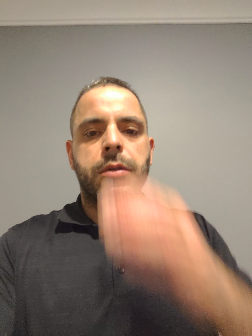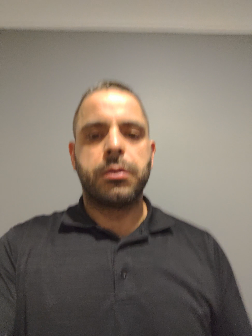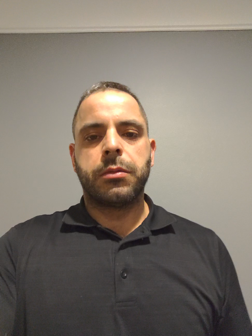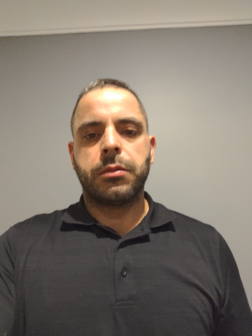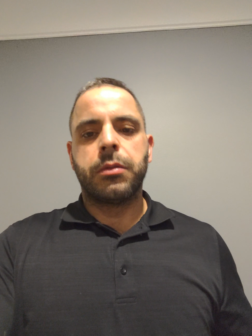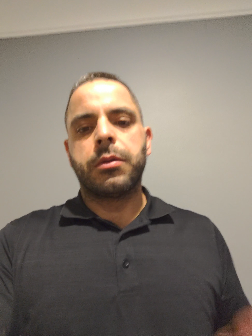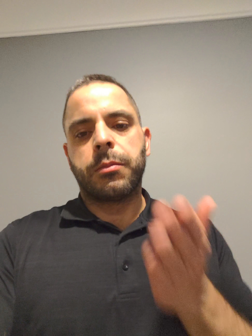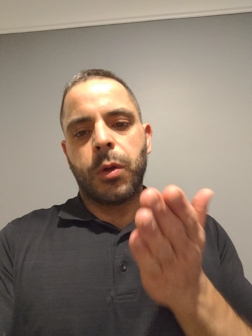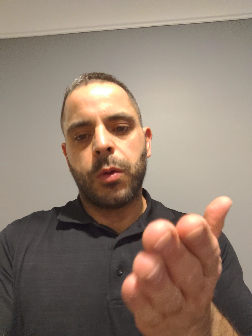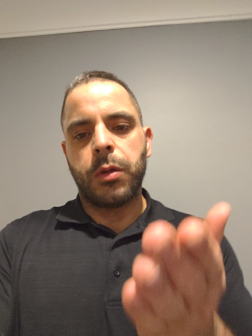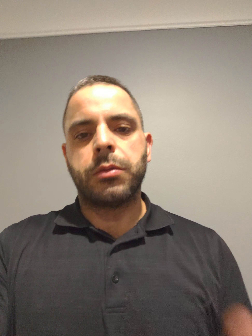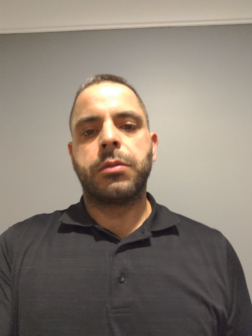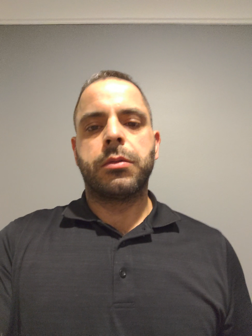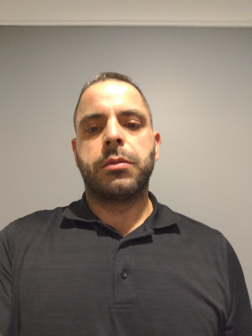boat